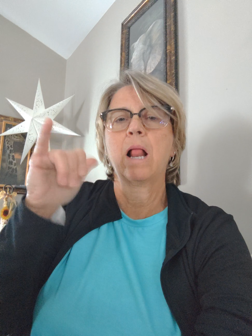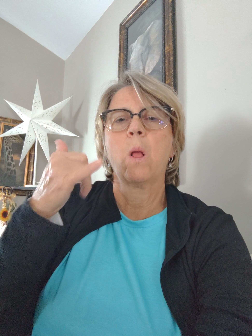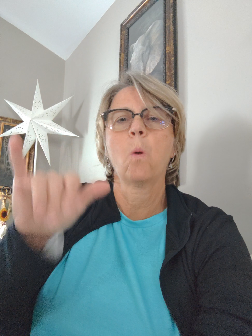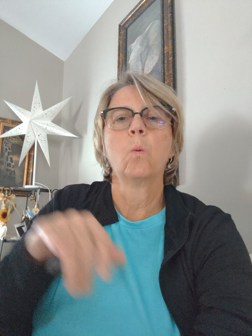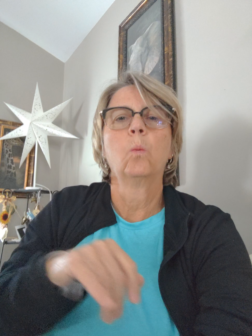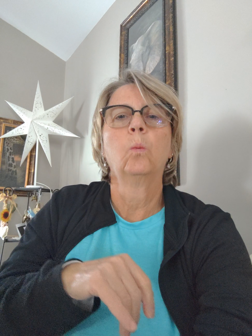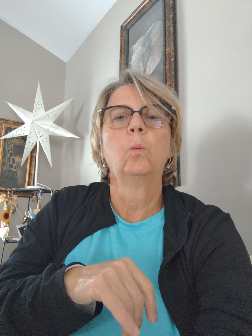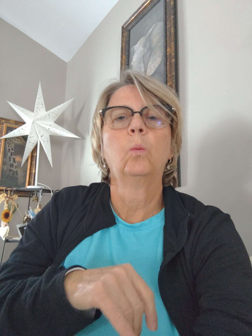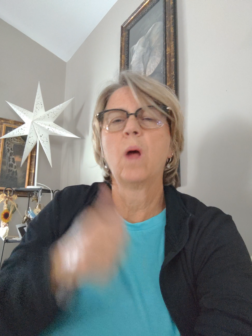yellow